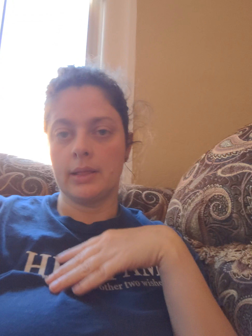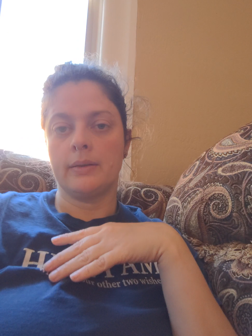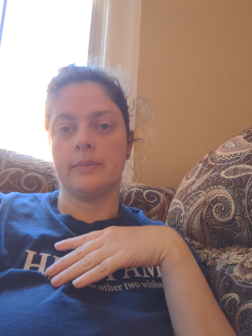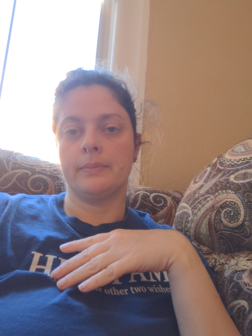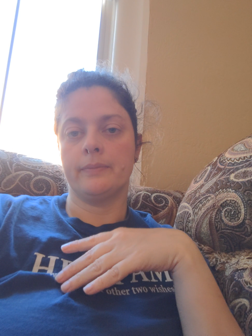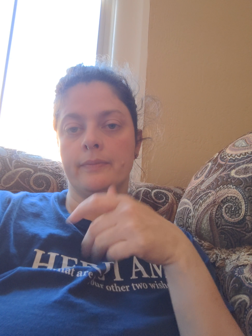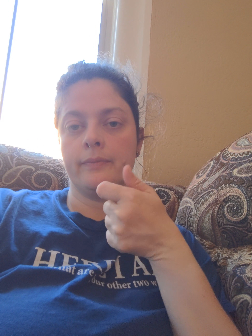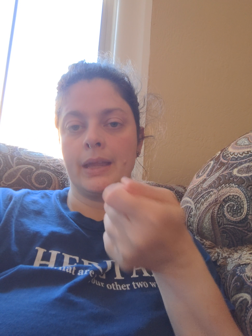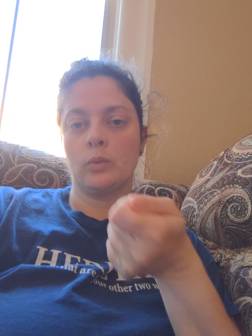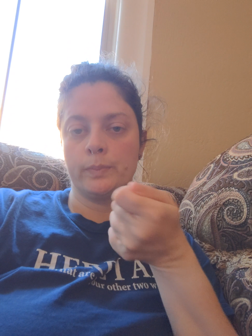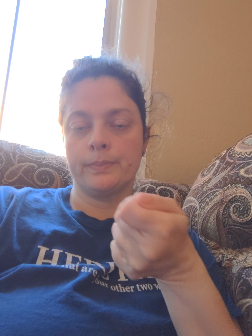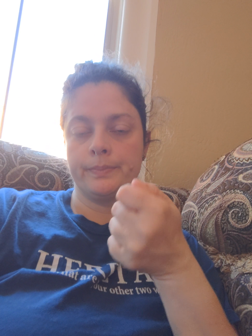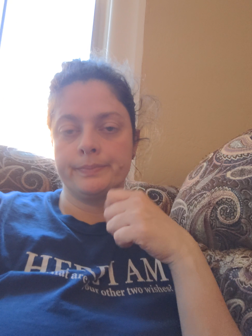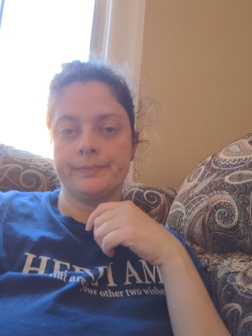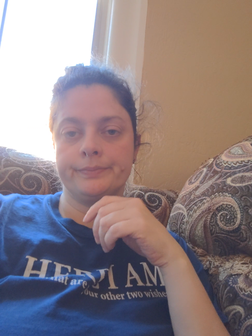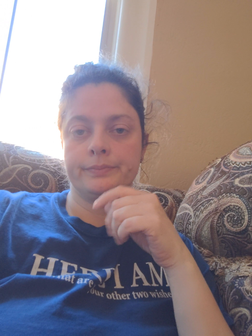vacuum